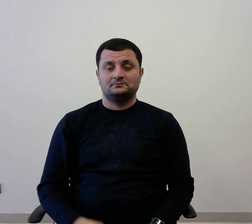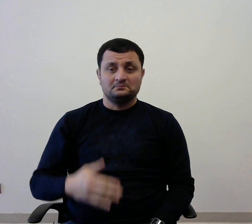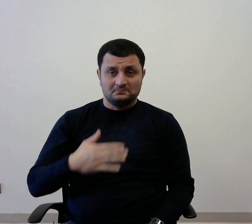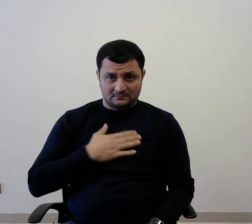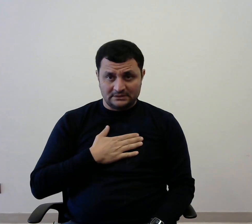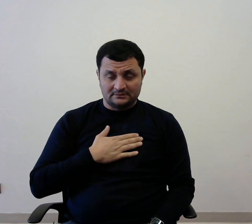mən